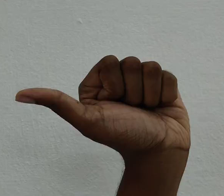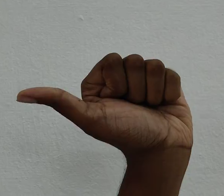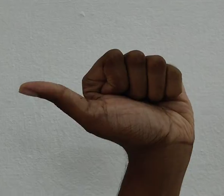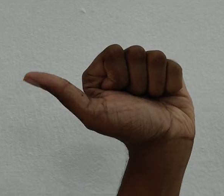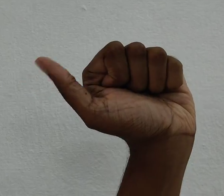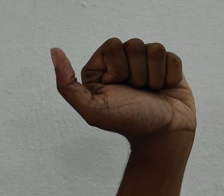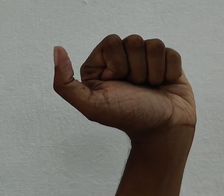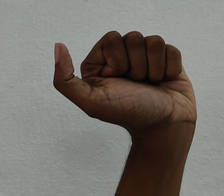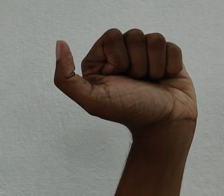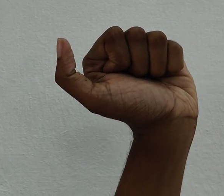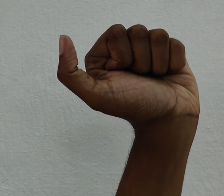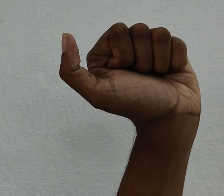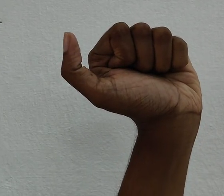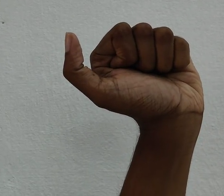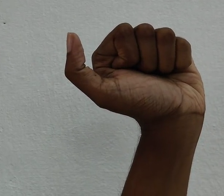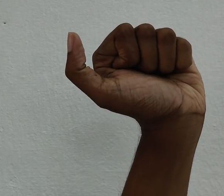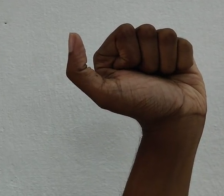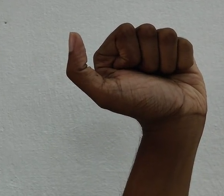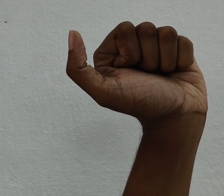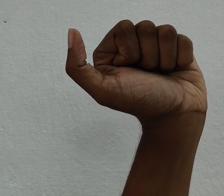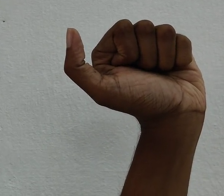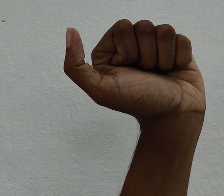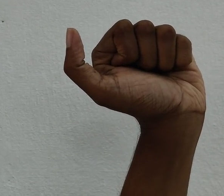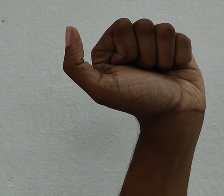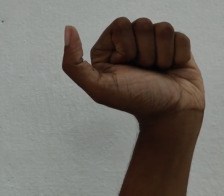ഏ